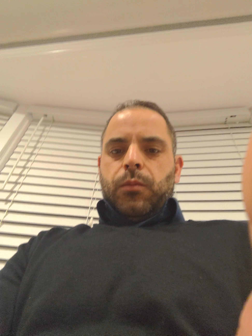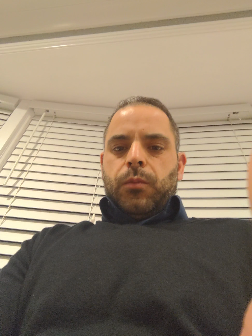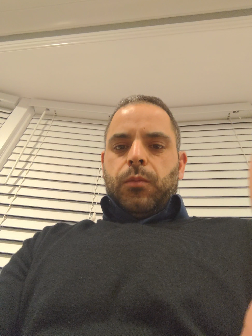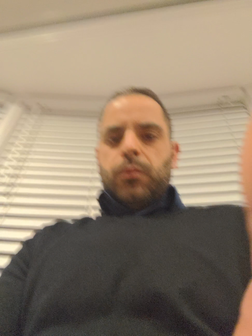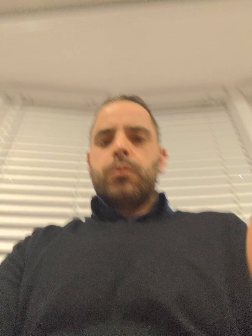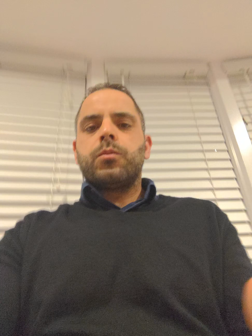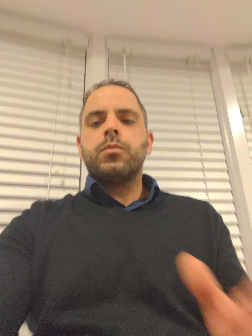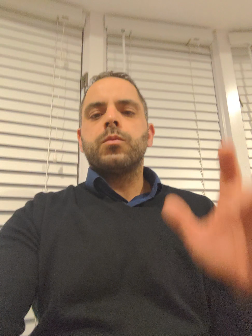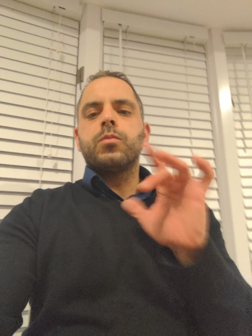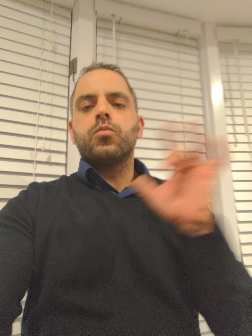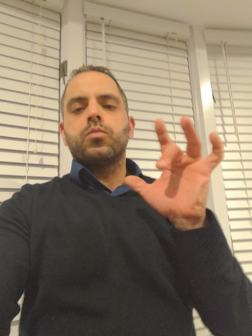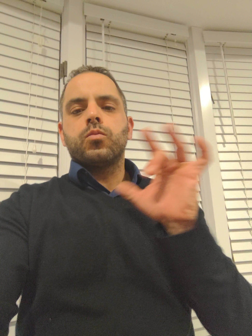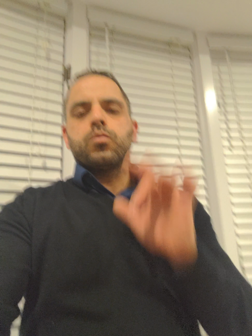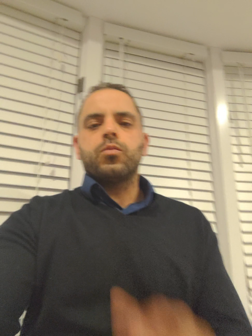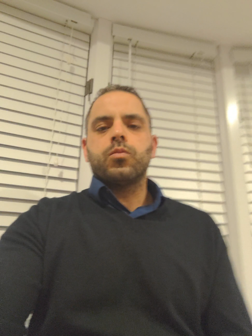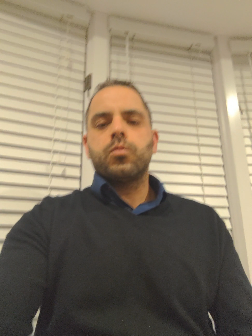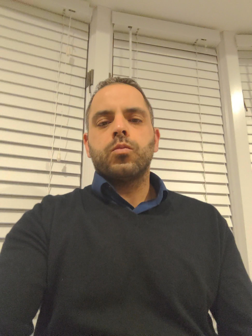yucky